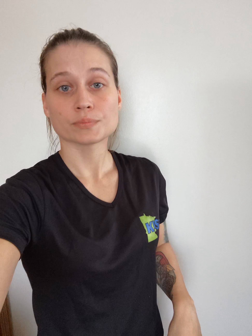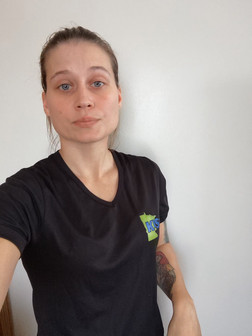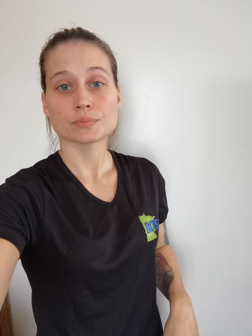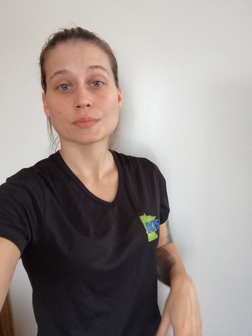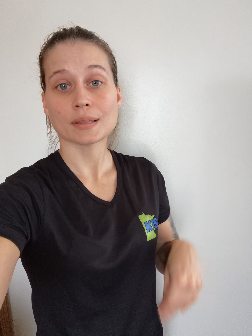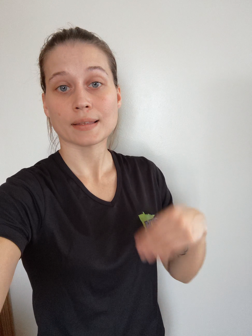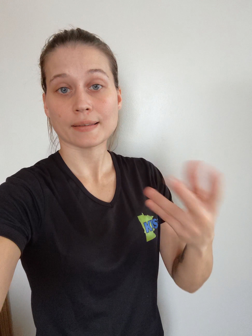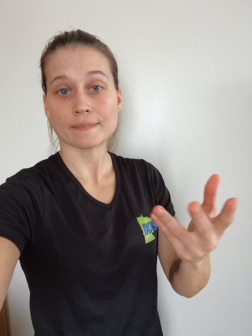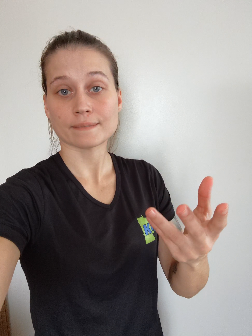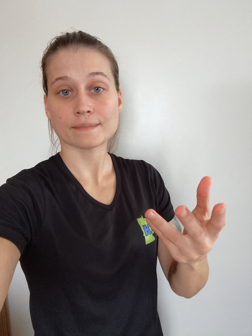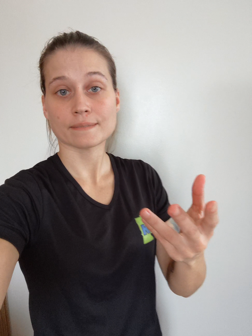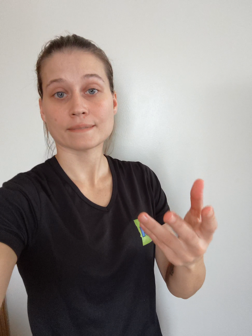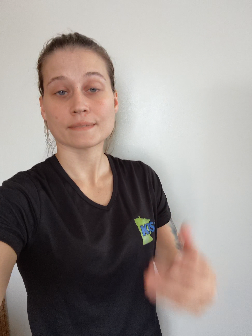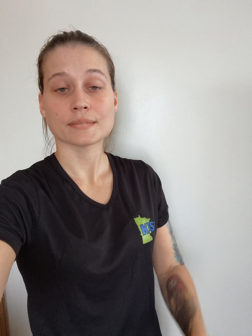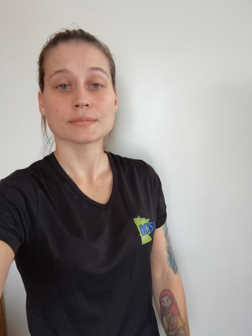give